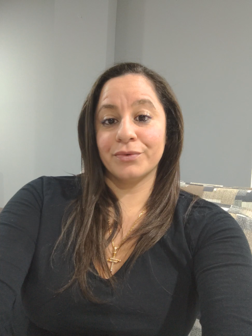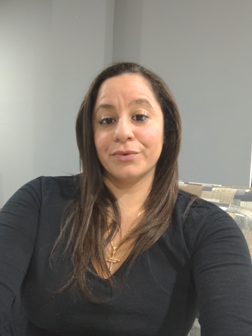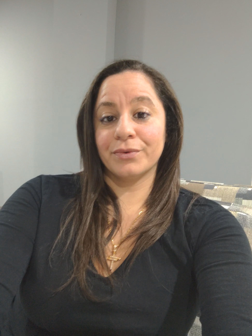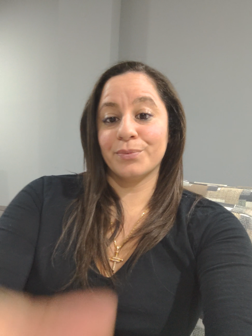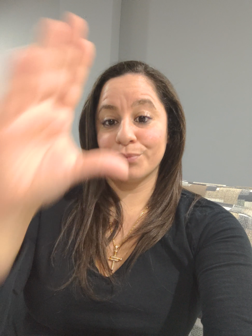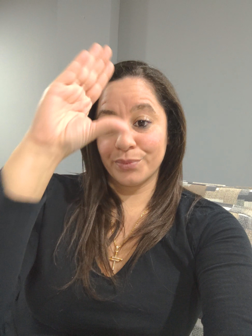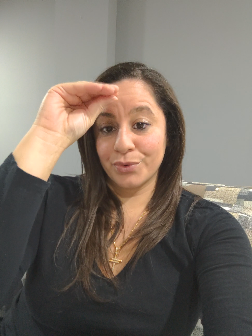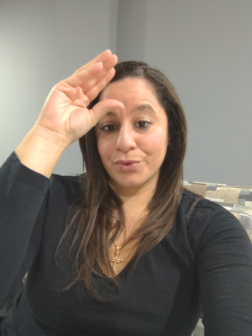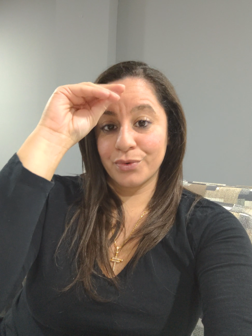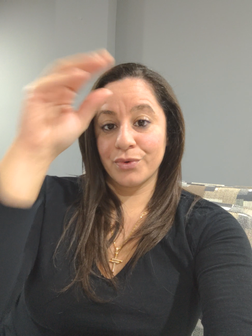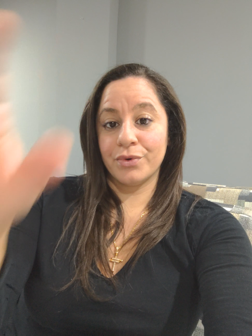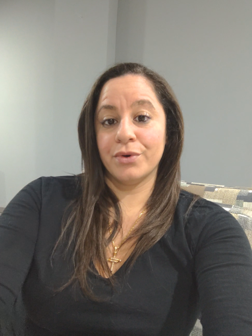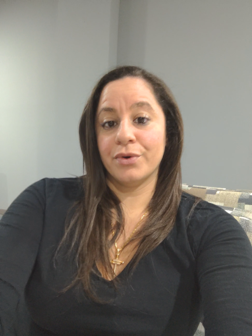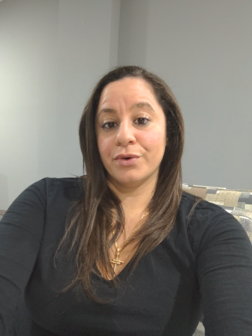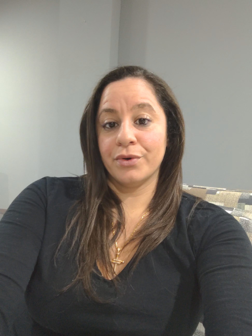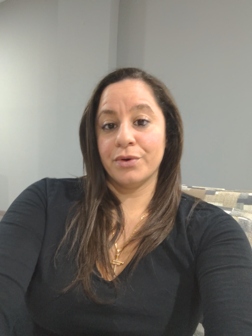boy